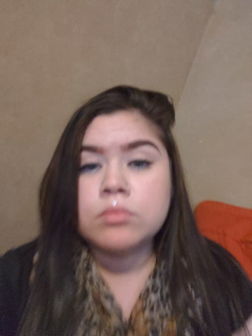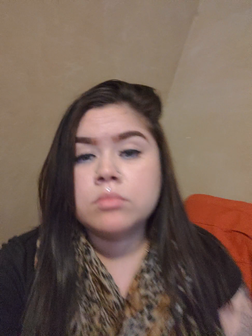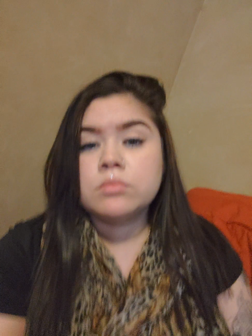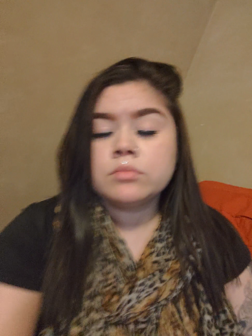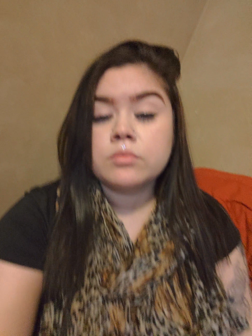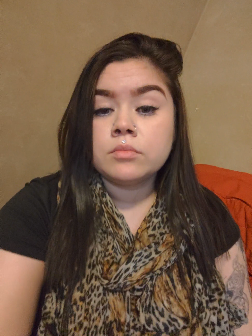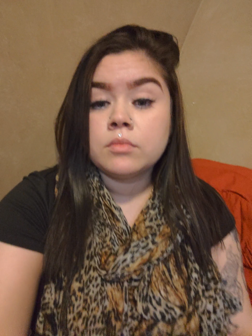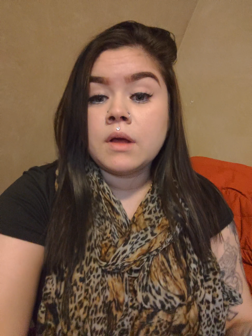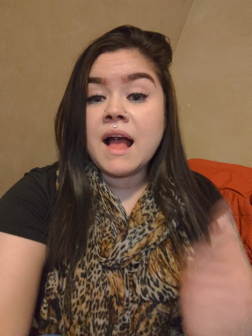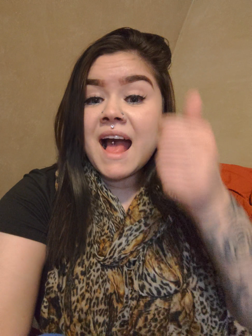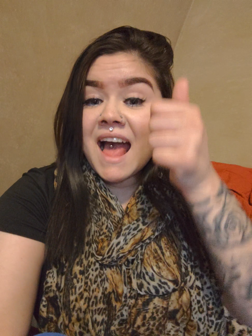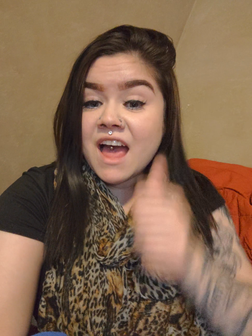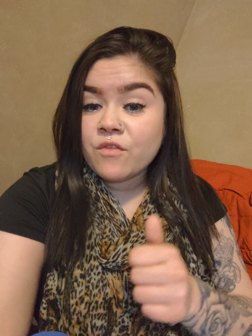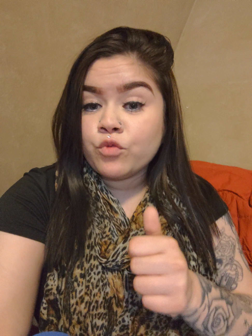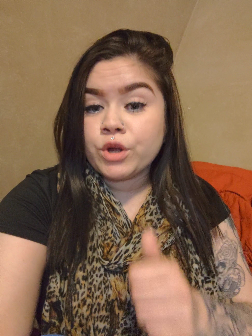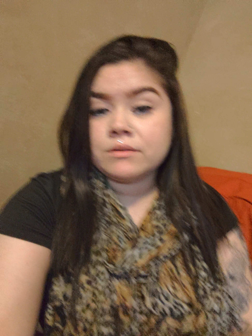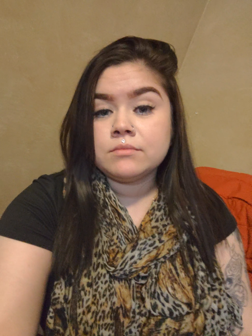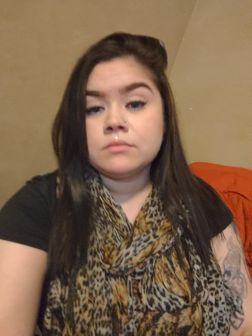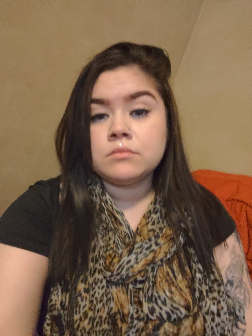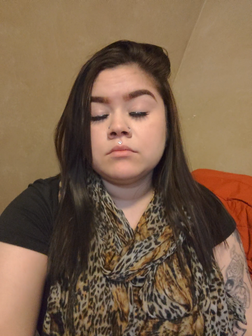every